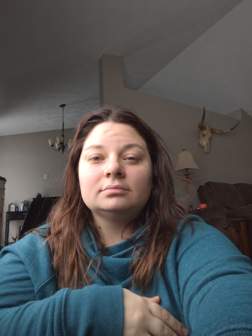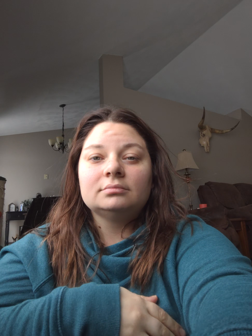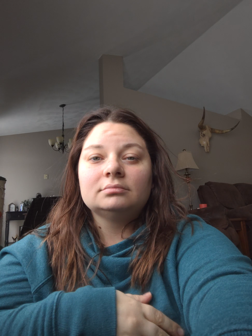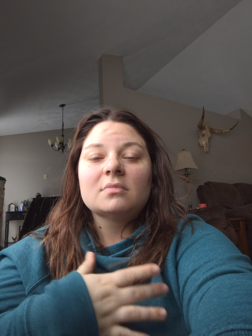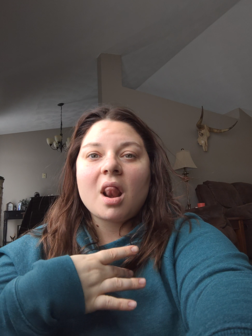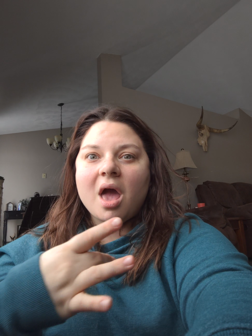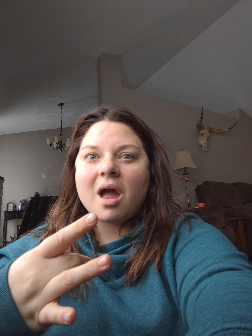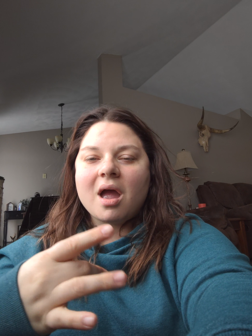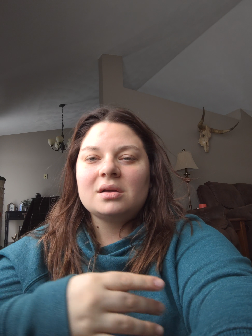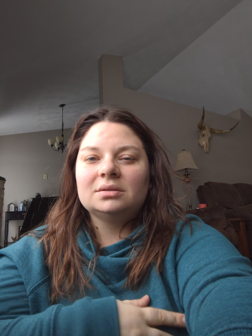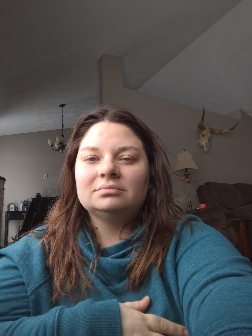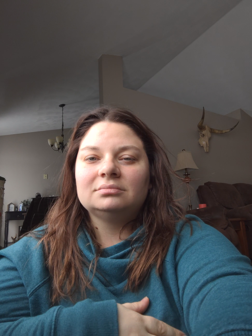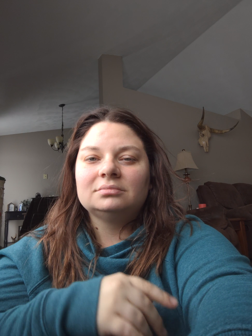like